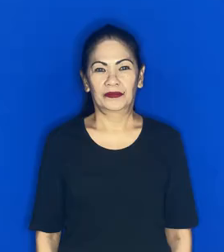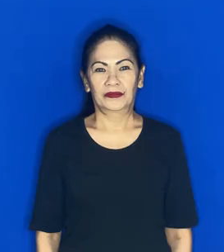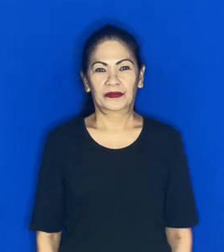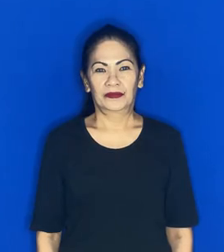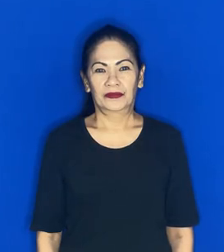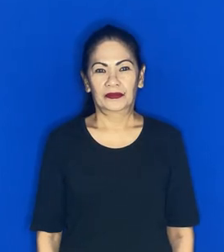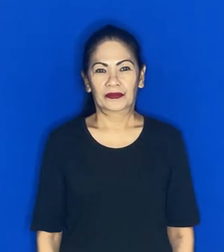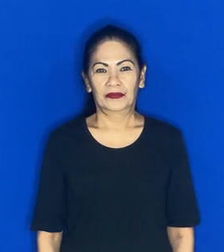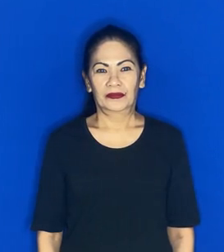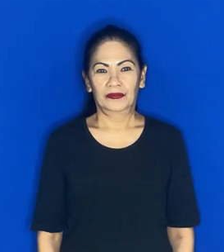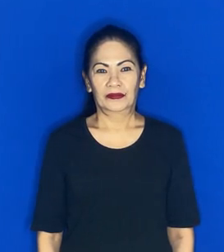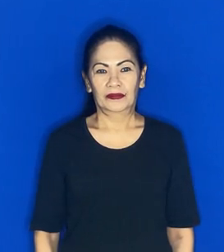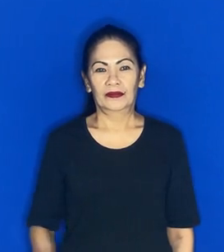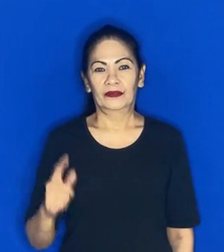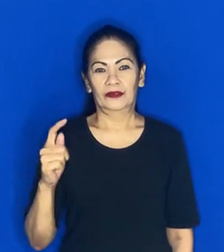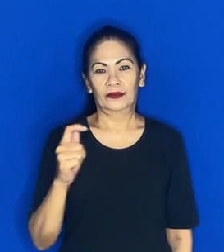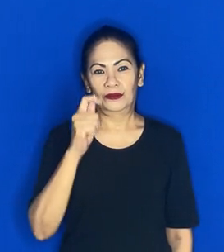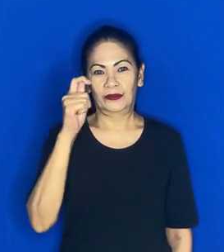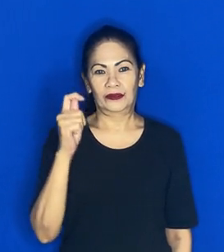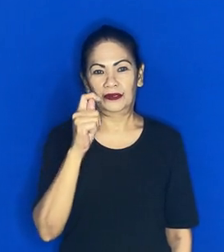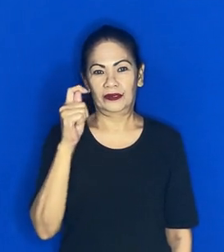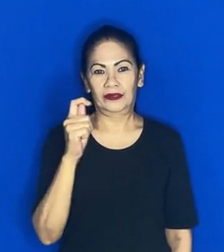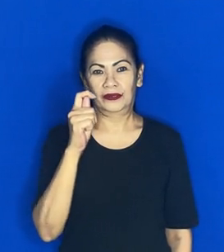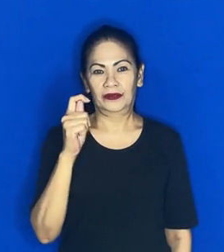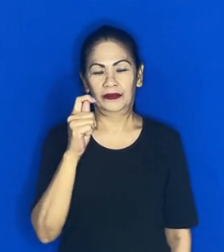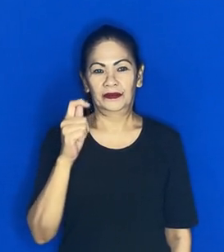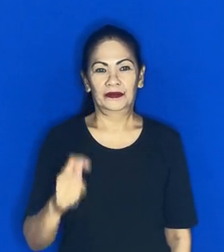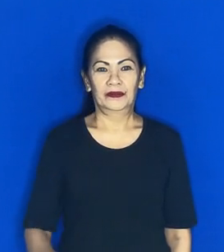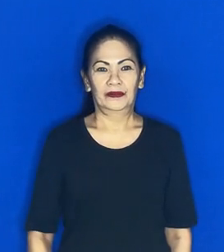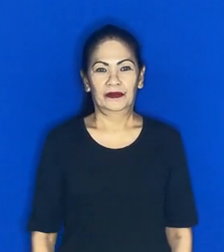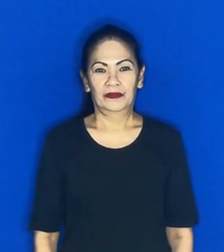tuesday